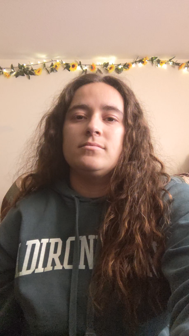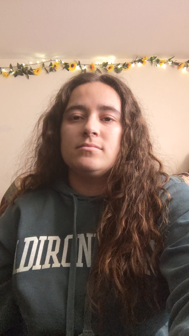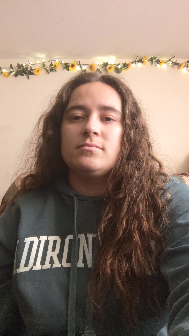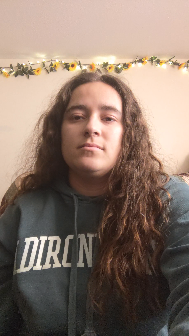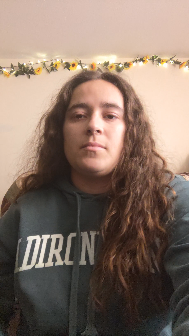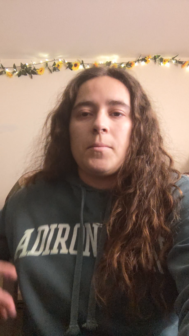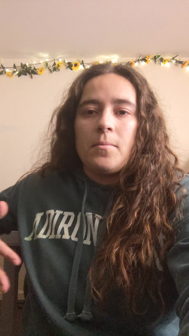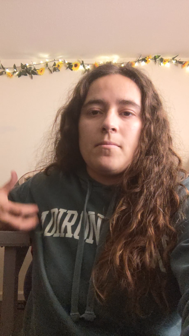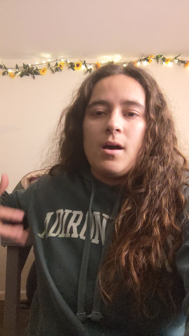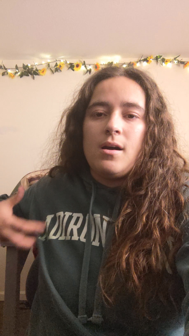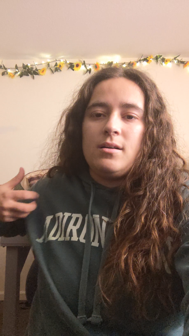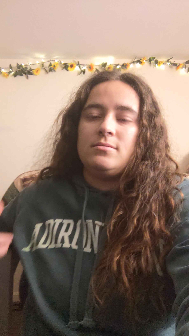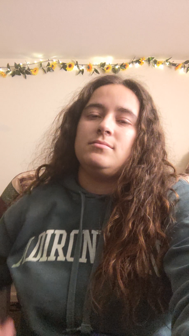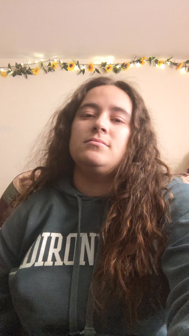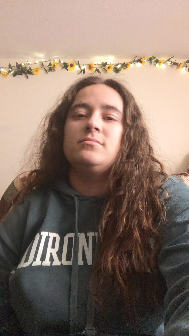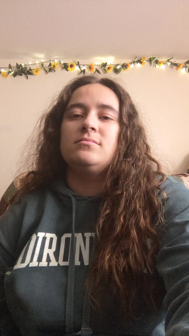monkey